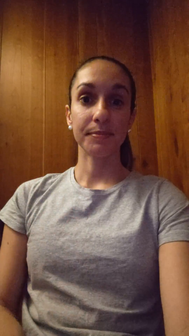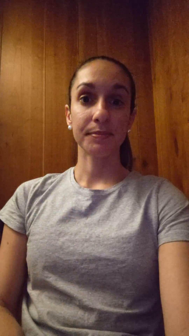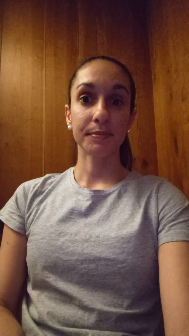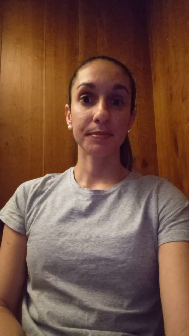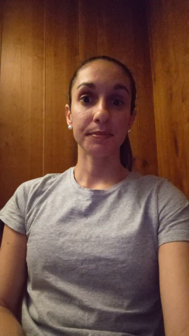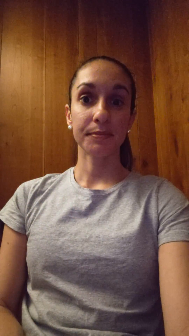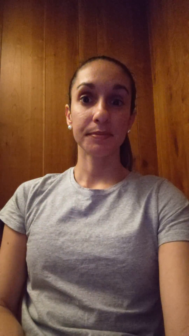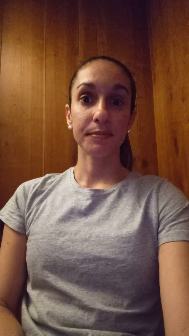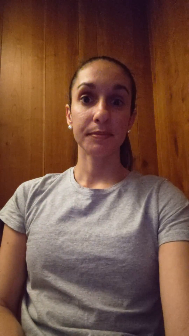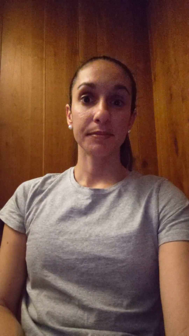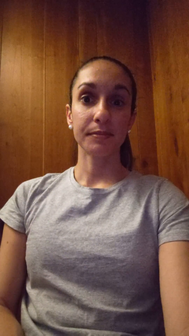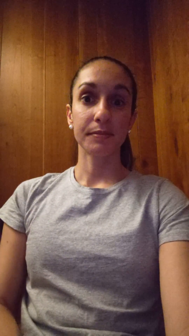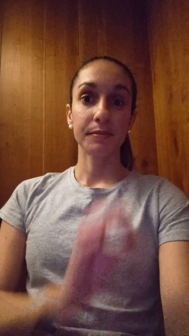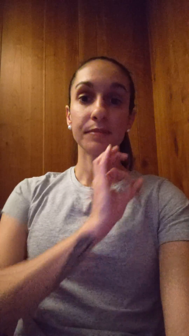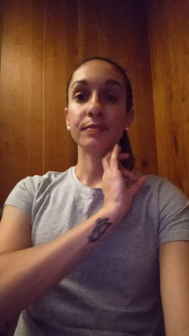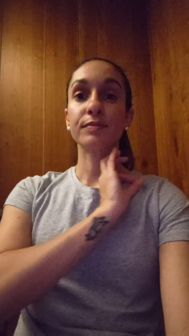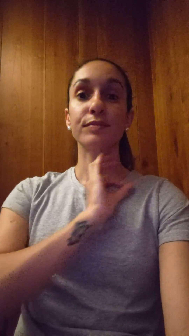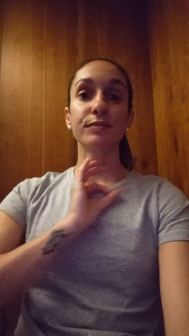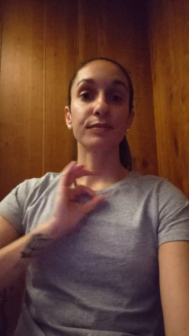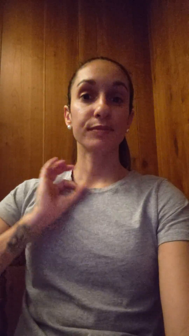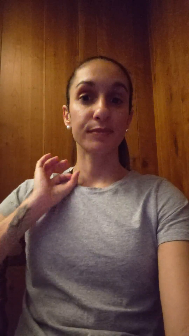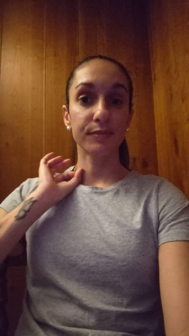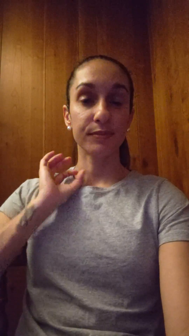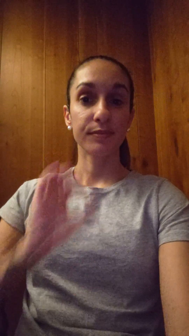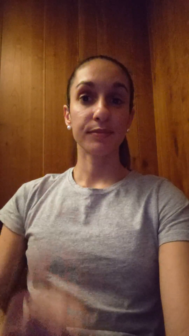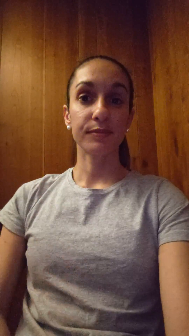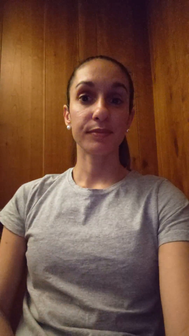beads